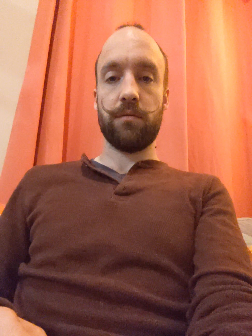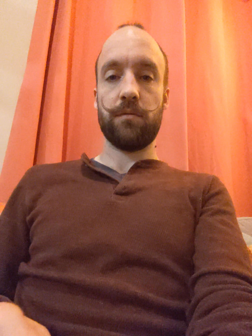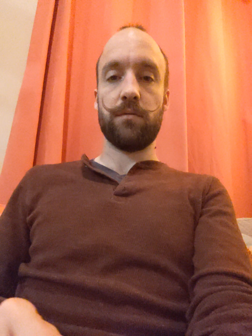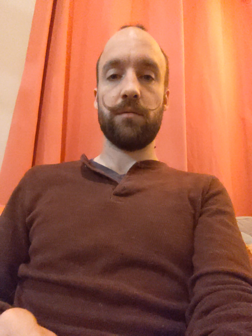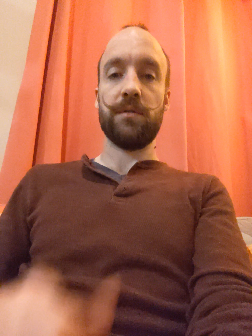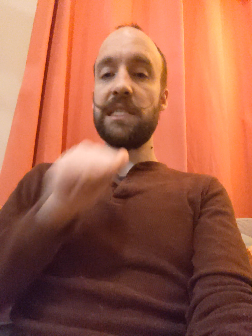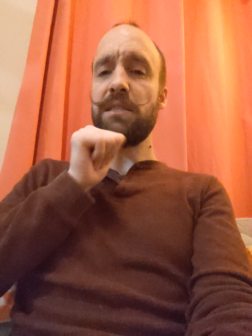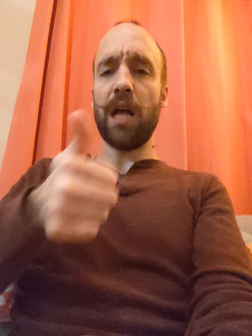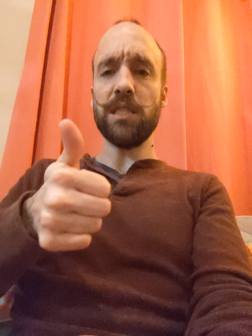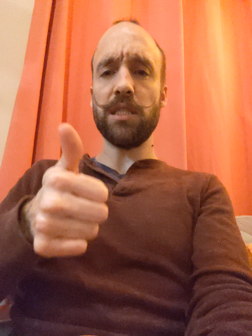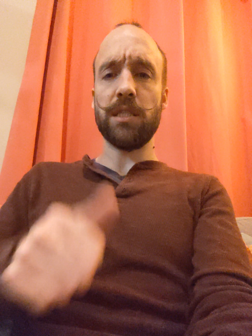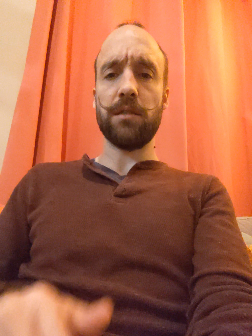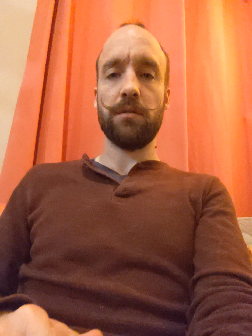not